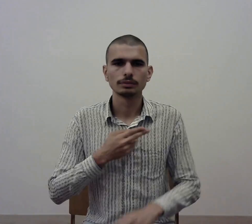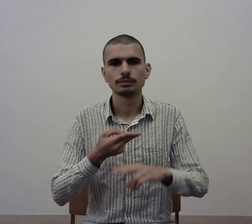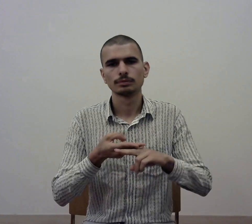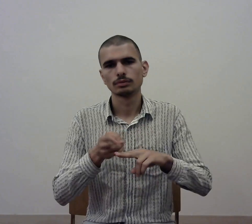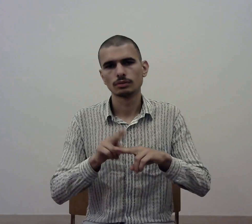bu